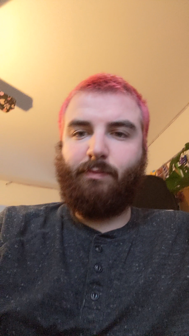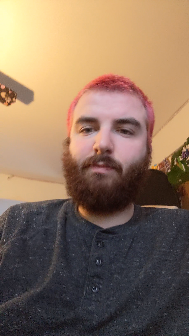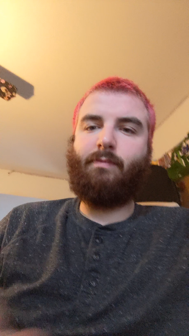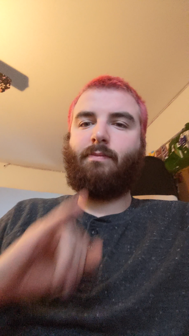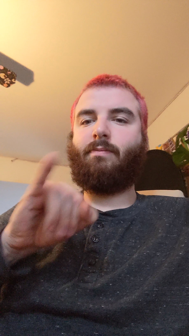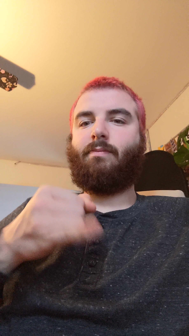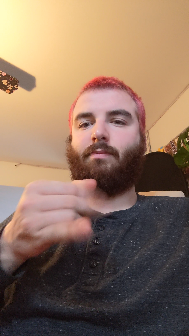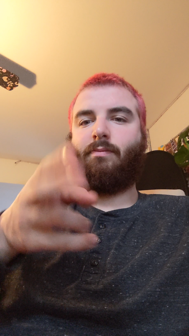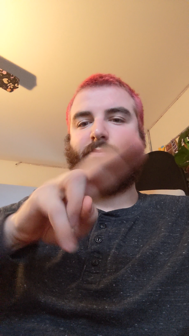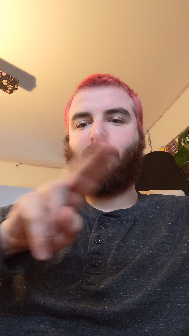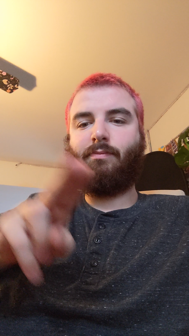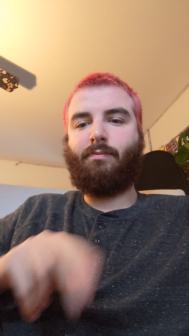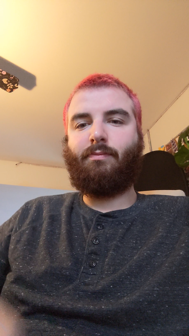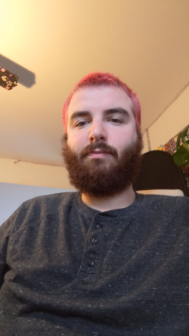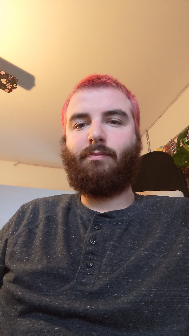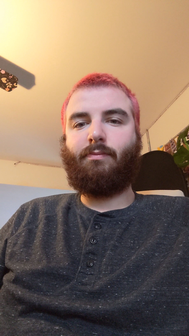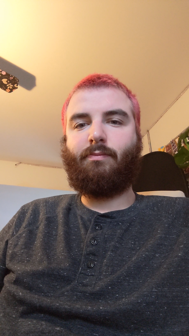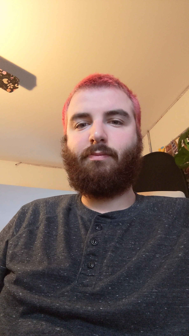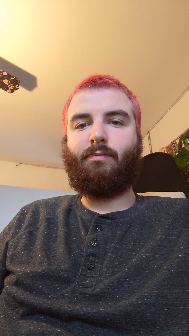jelly